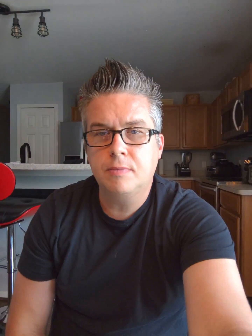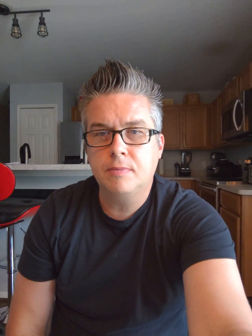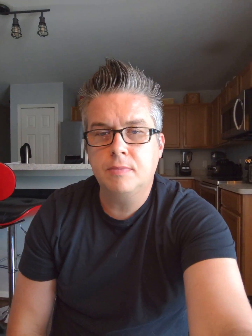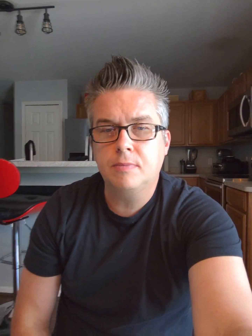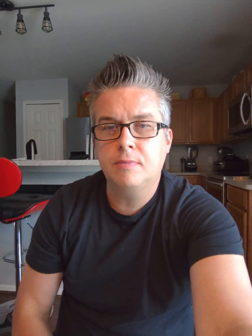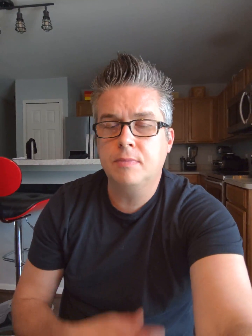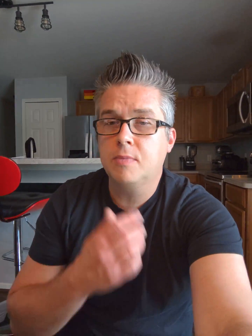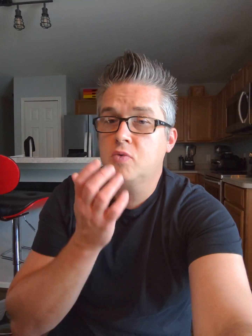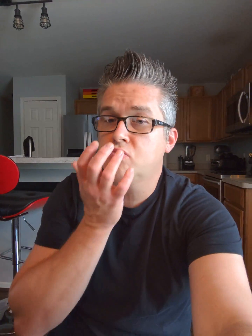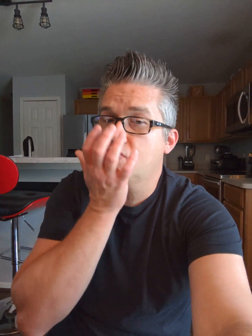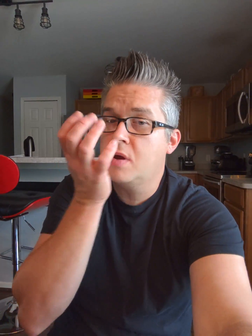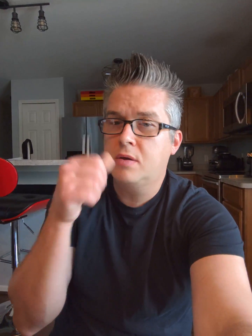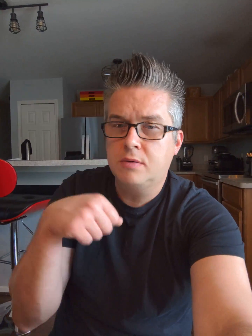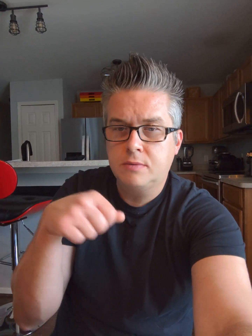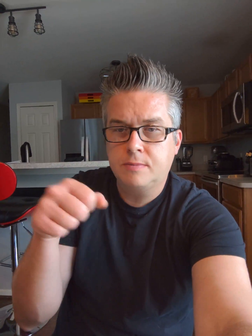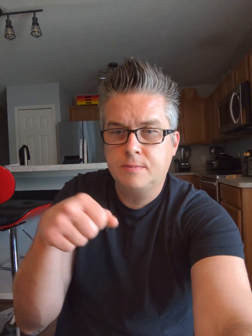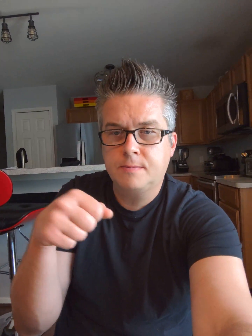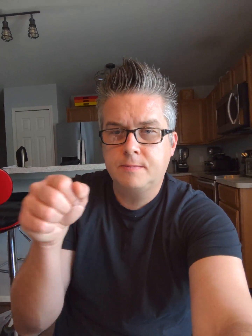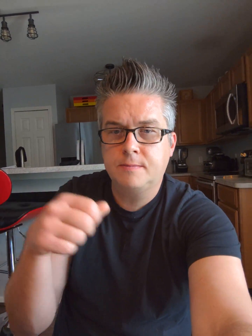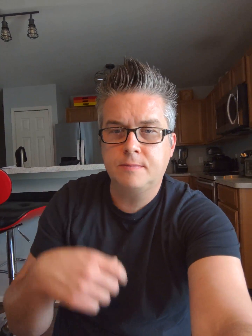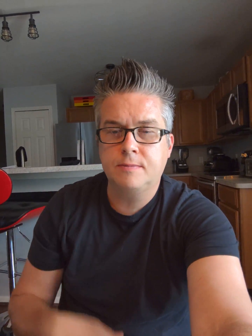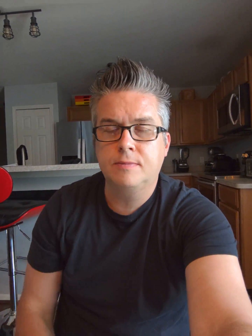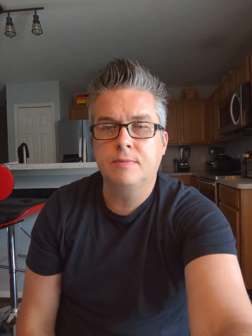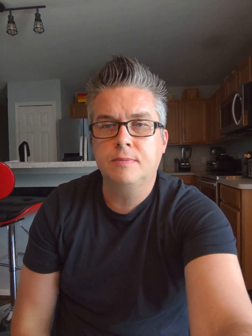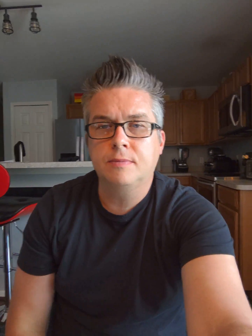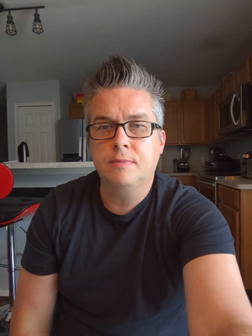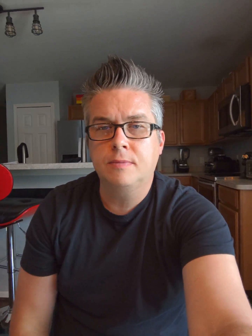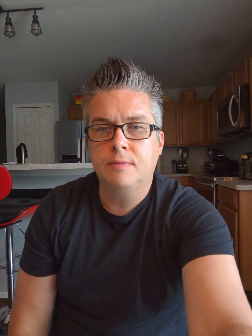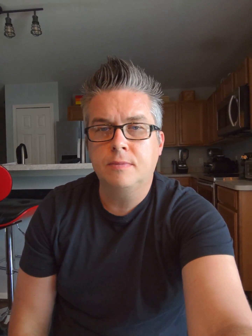lawn mower